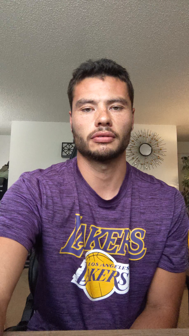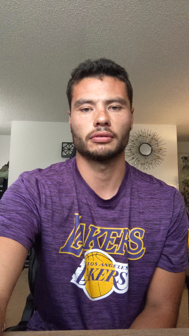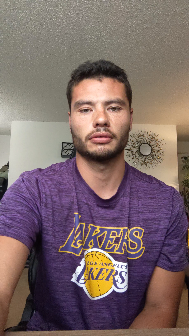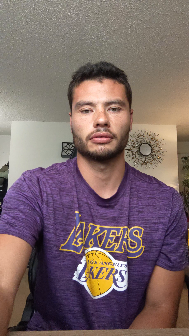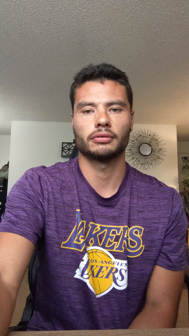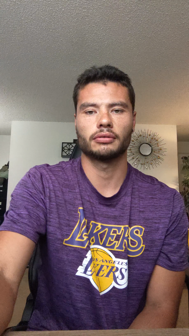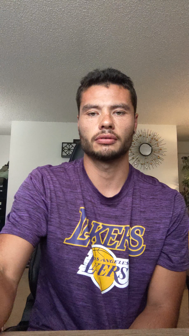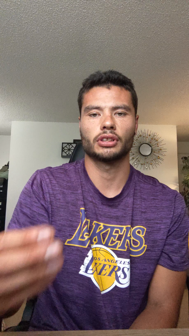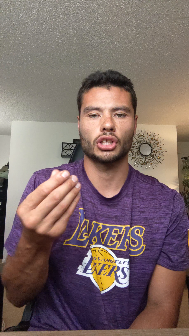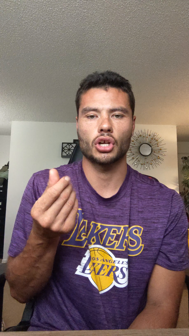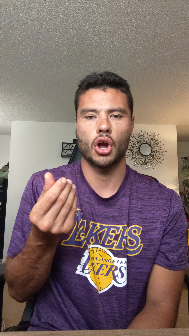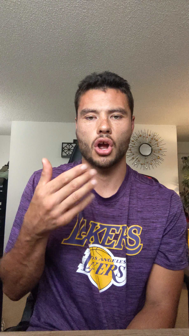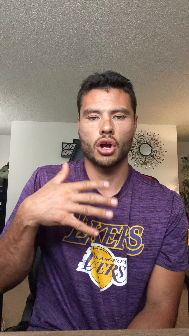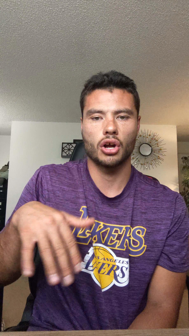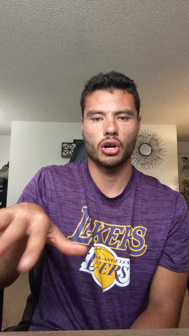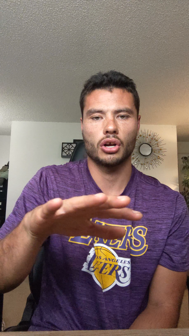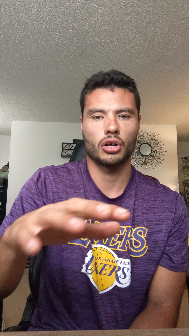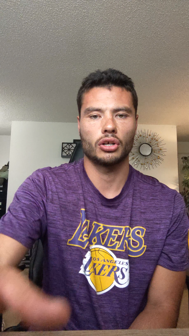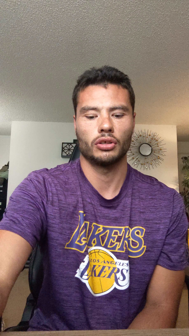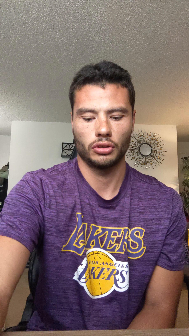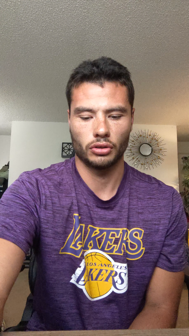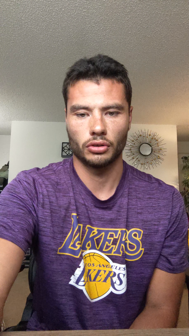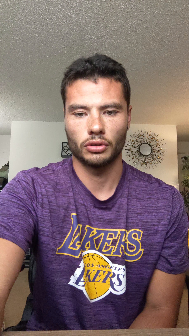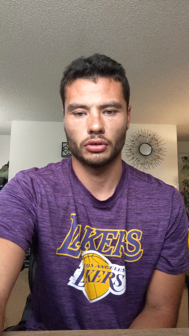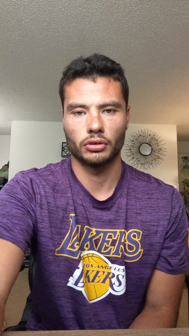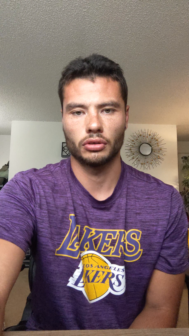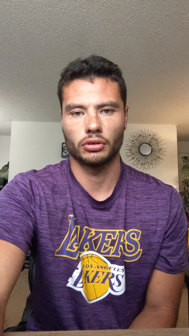garden